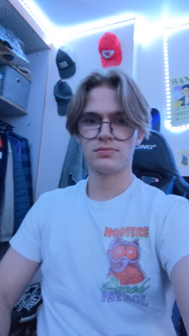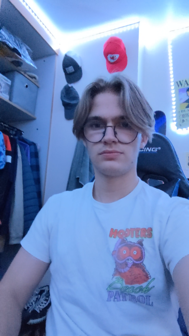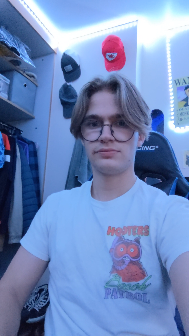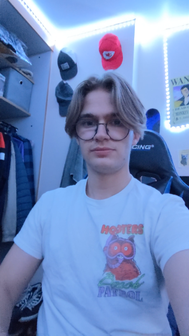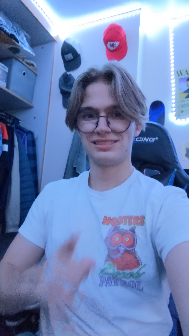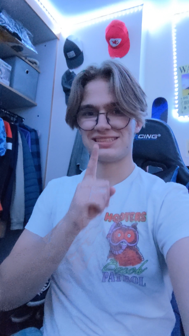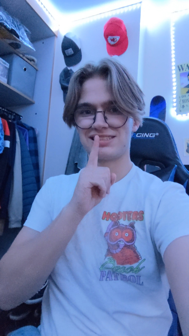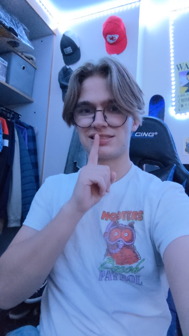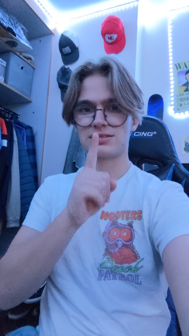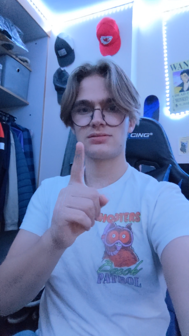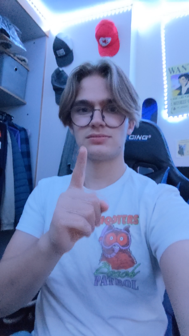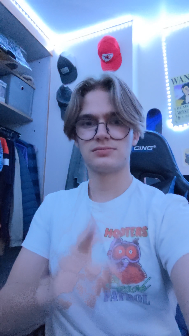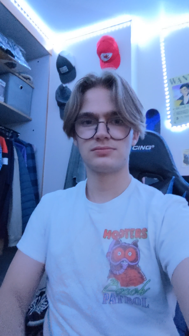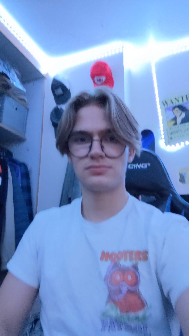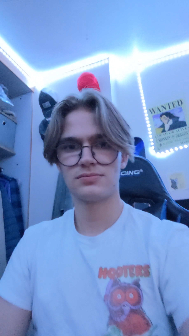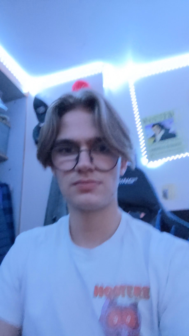is